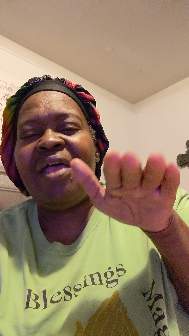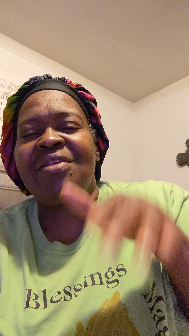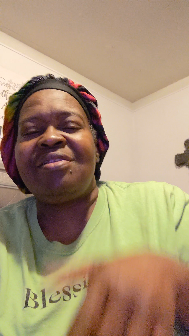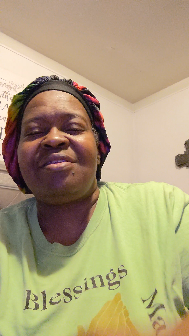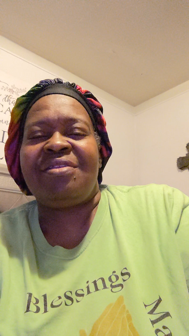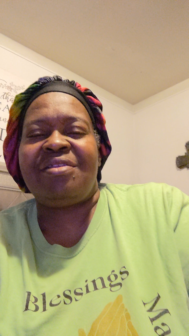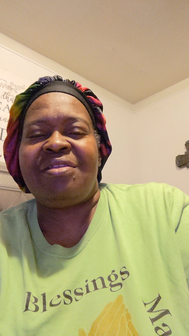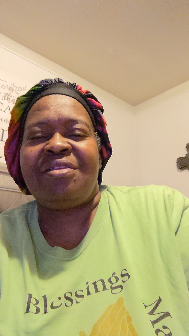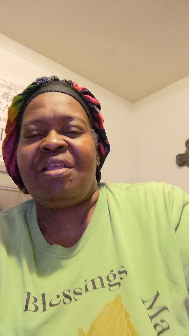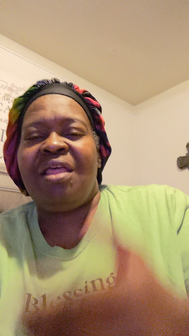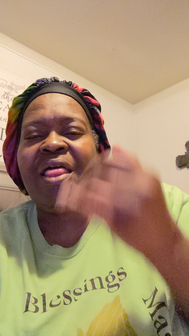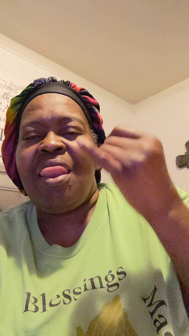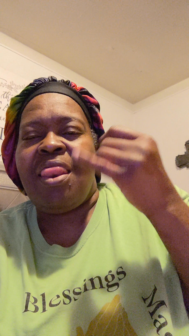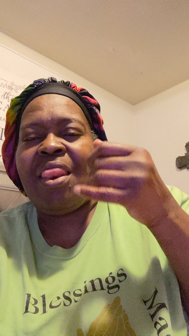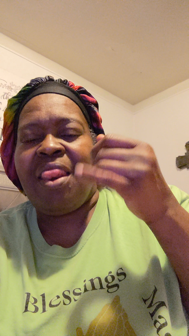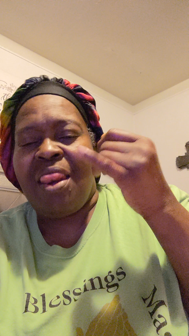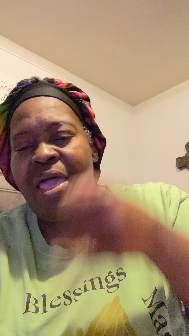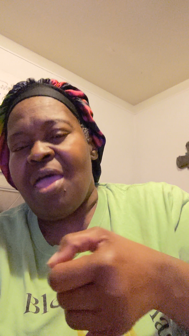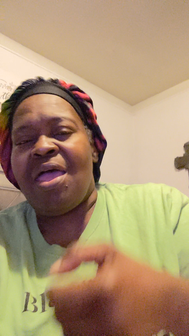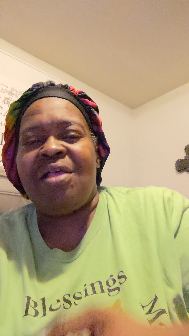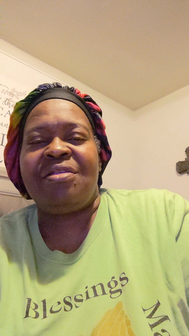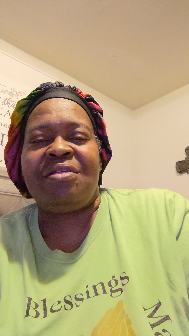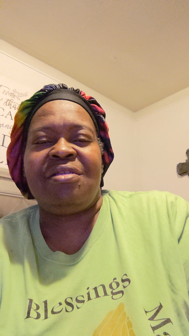last